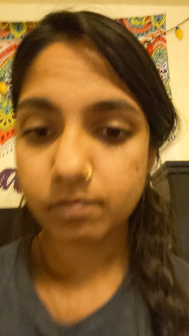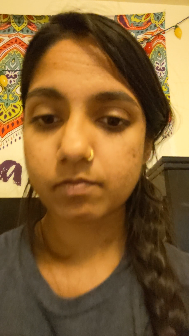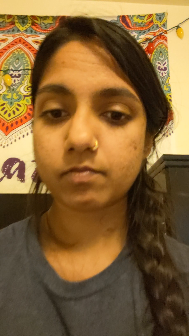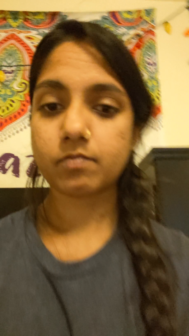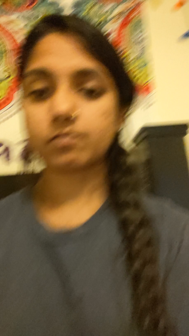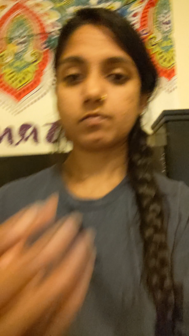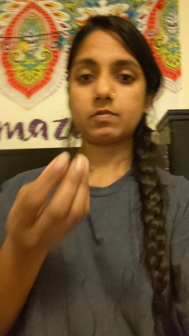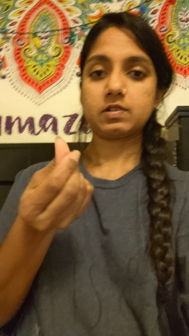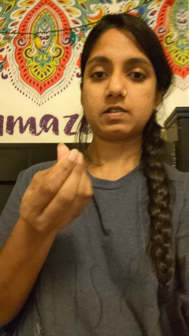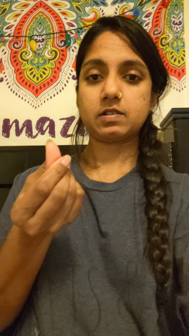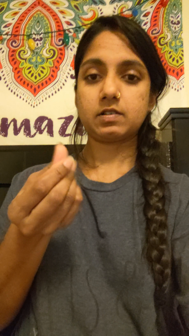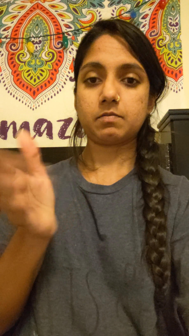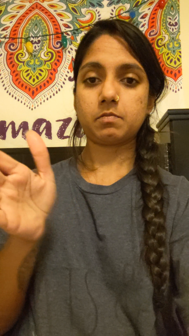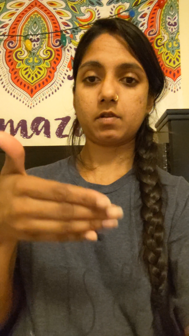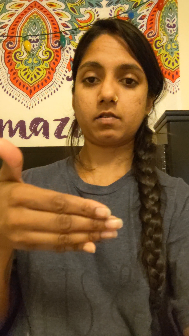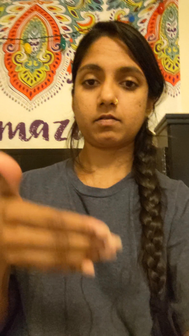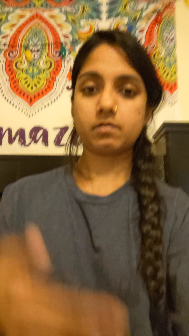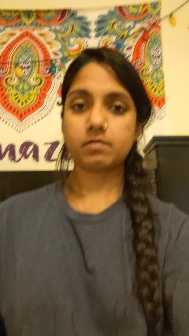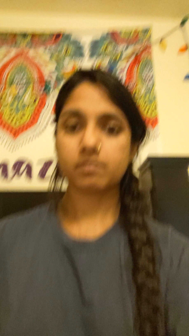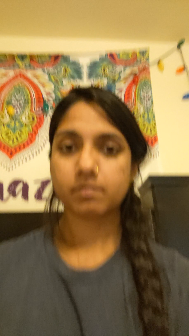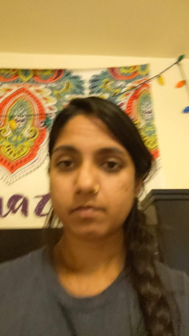sandbox